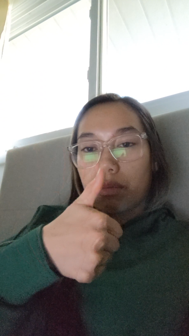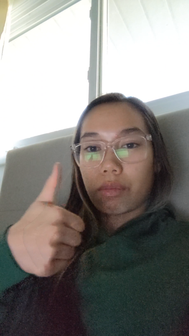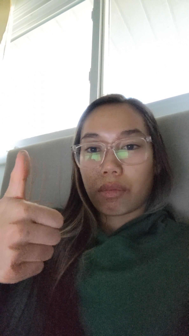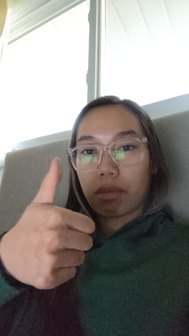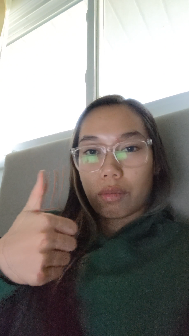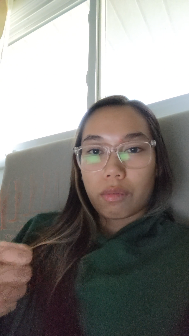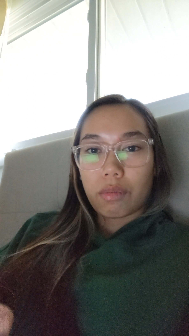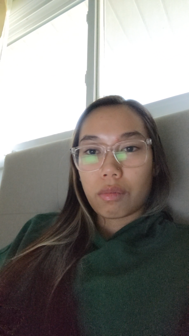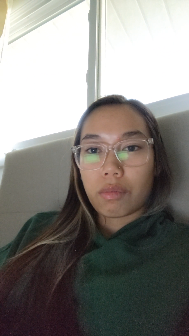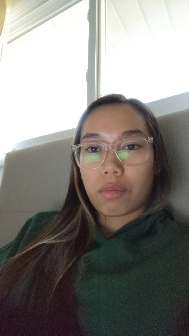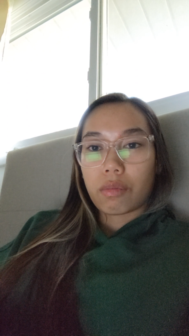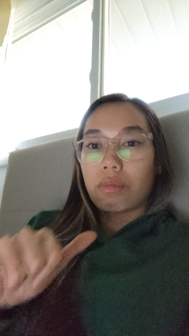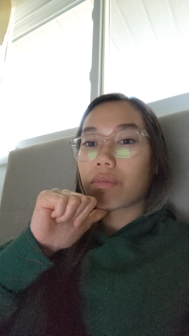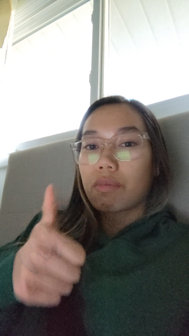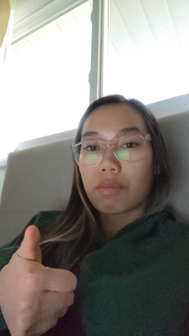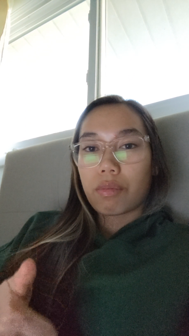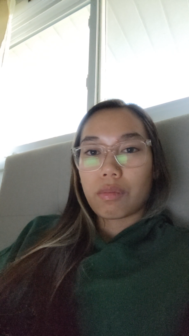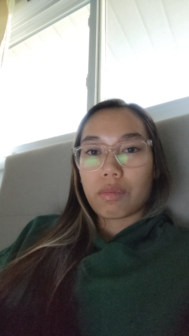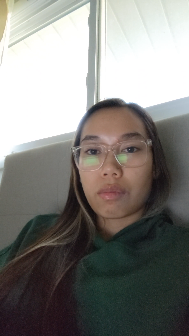don't